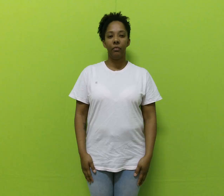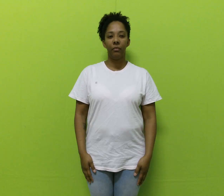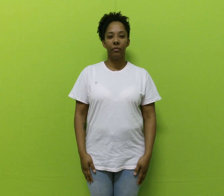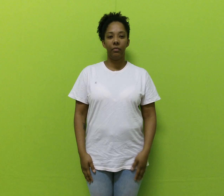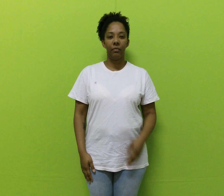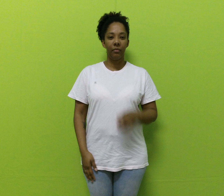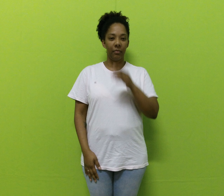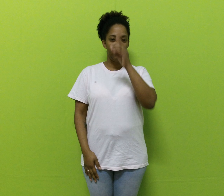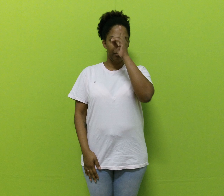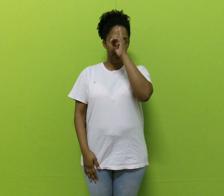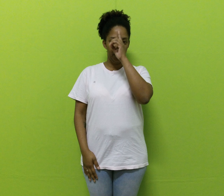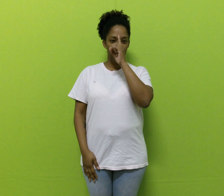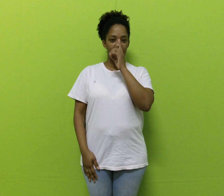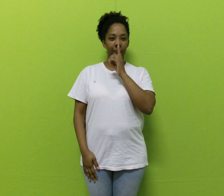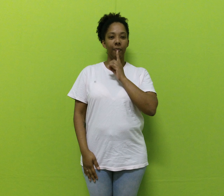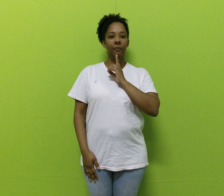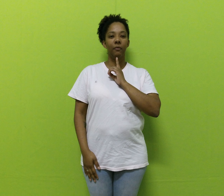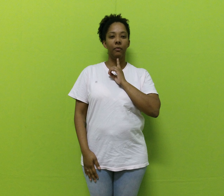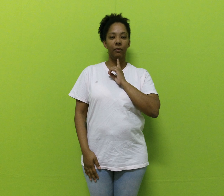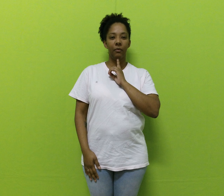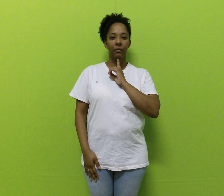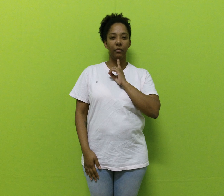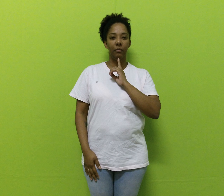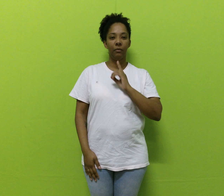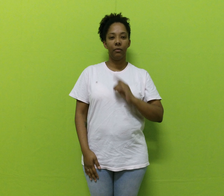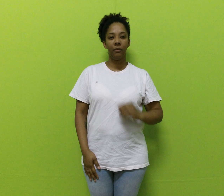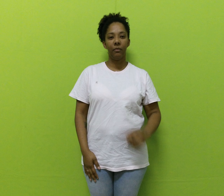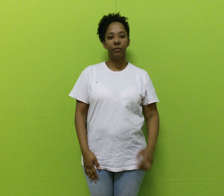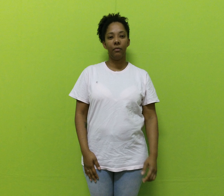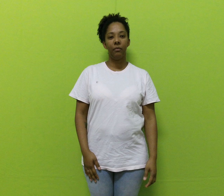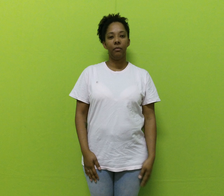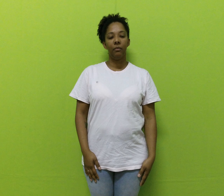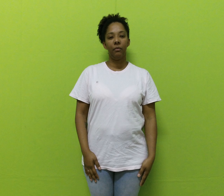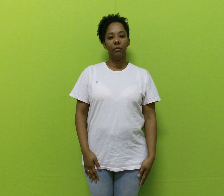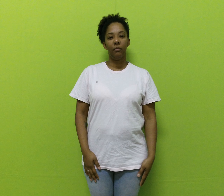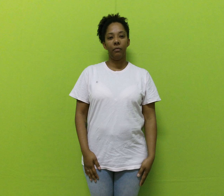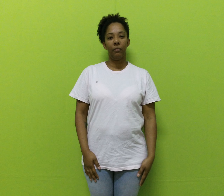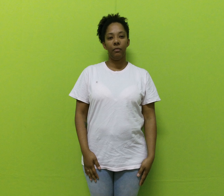amarelo